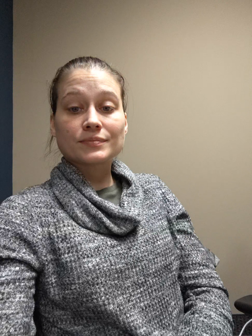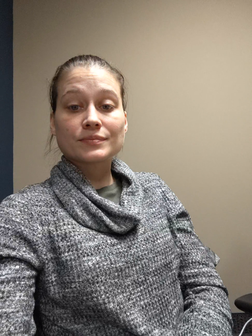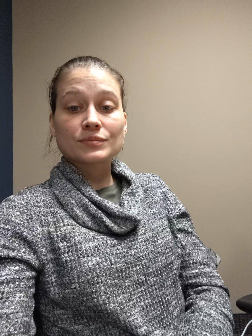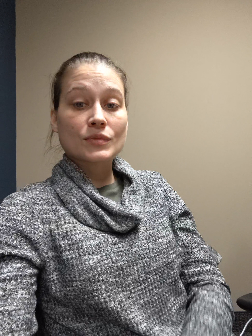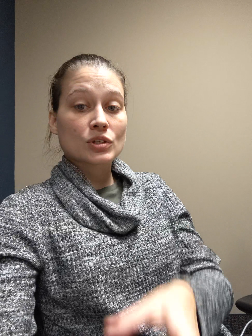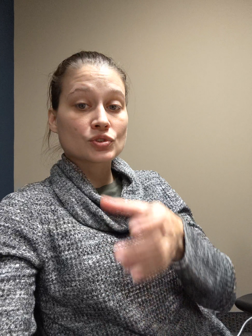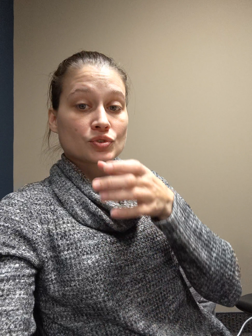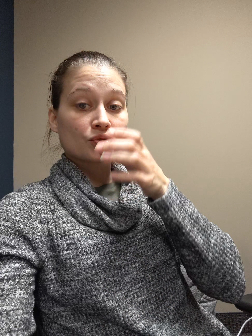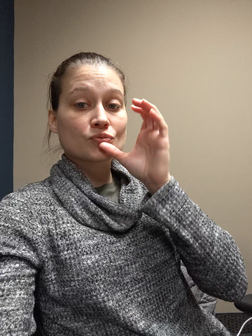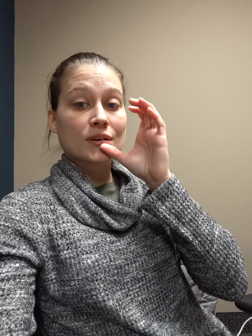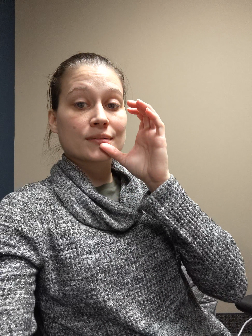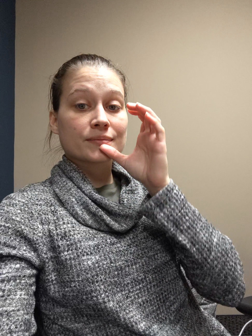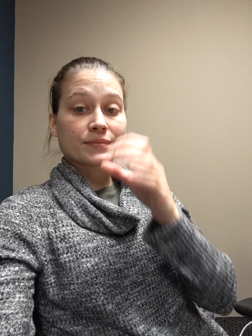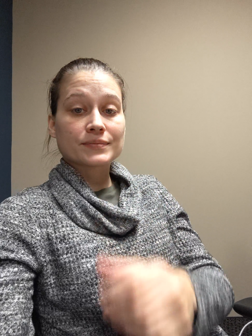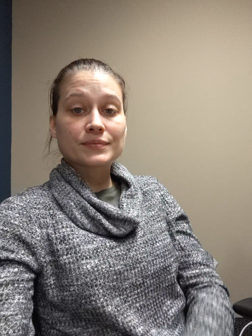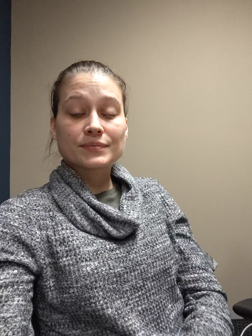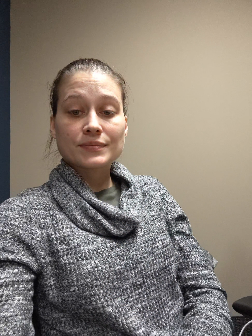drink